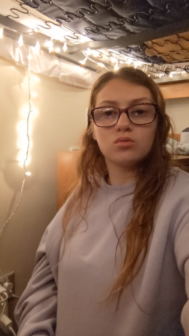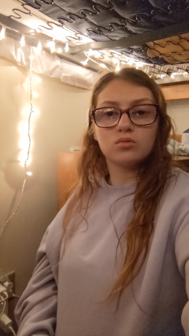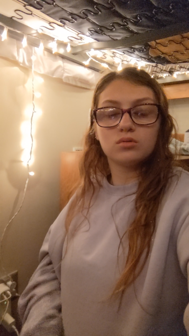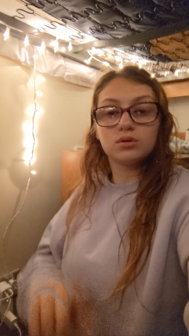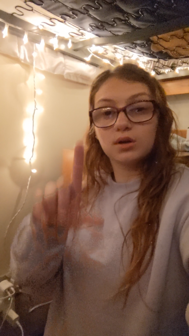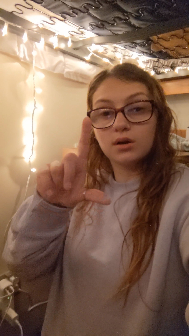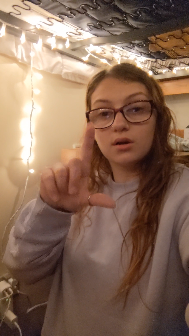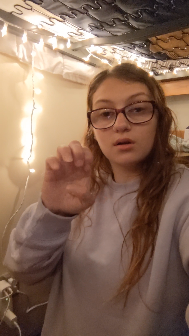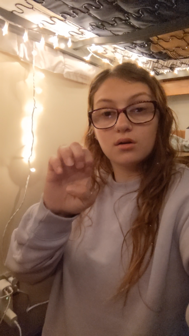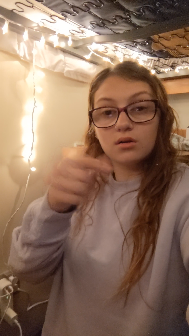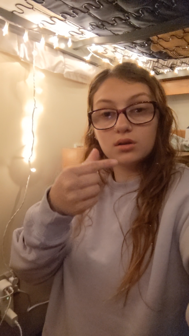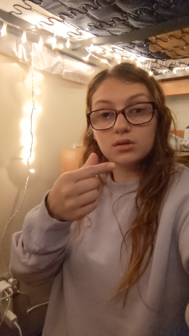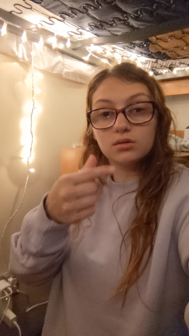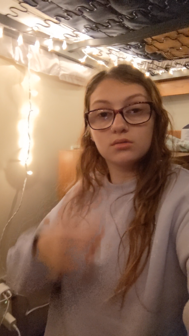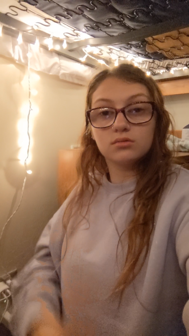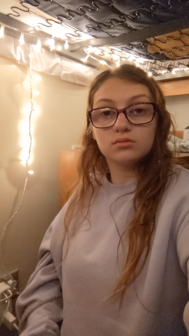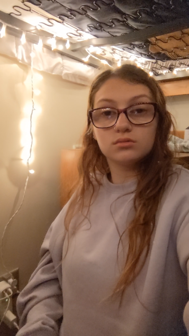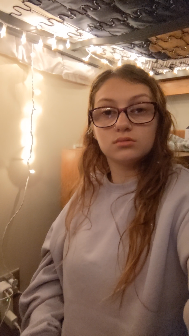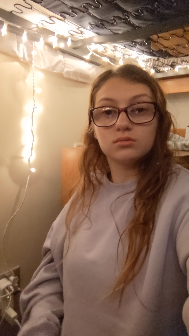leg